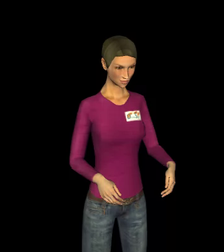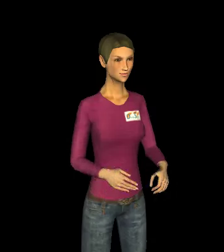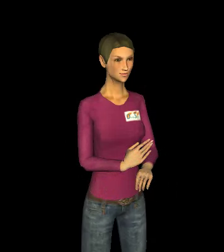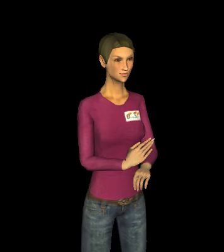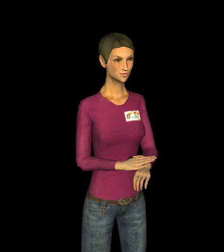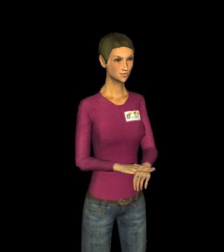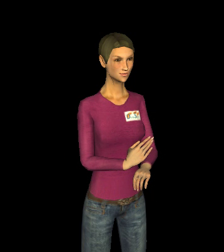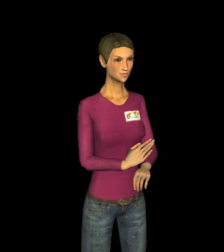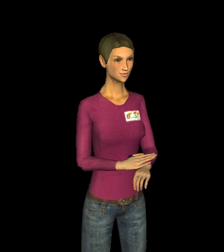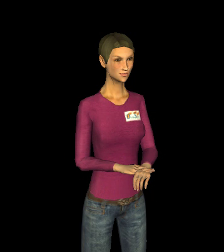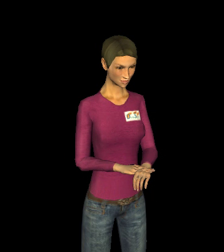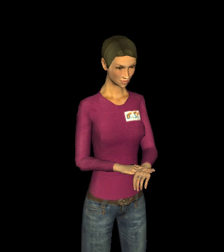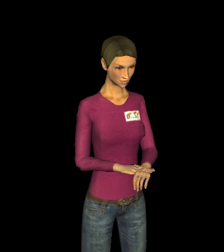تحذير